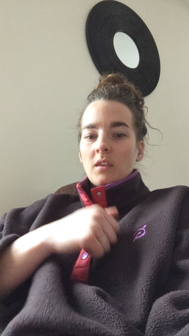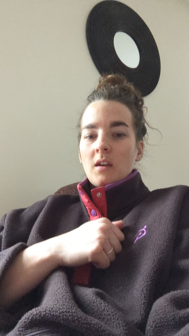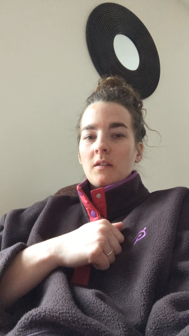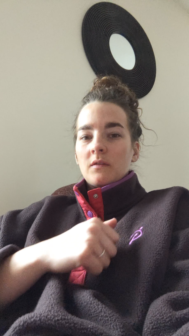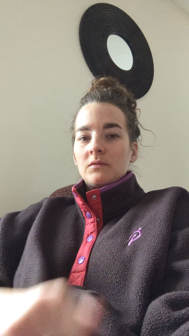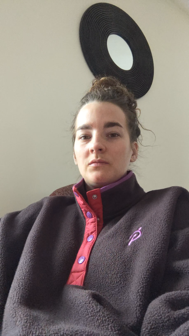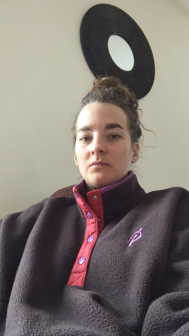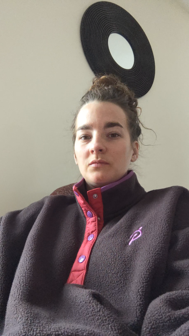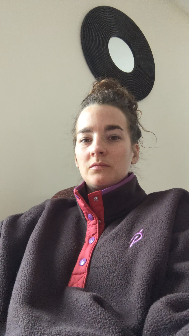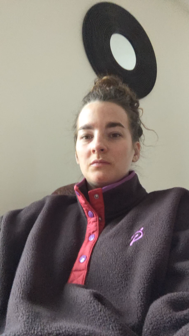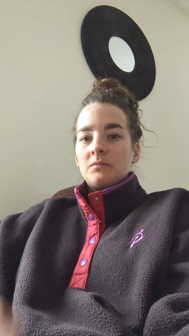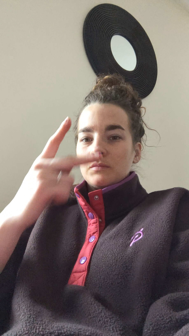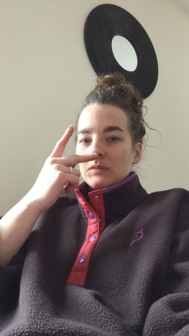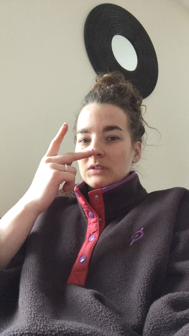penis